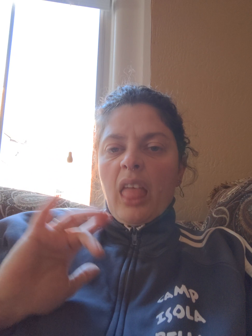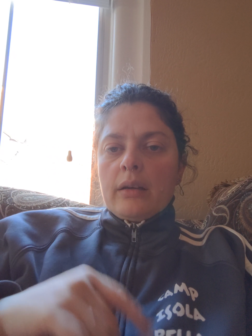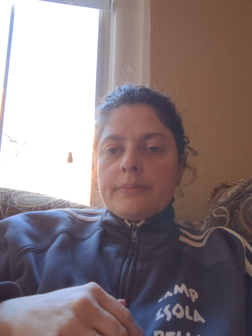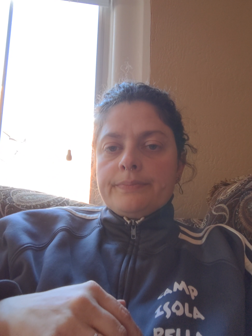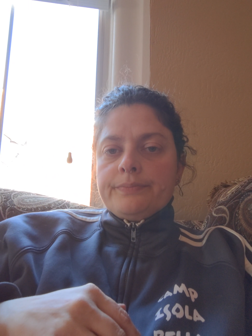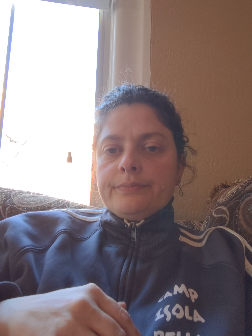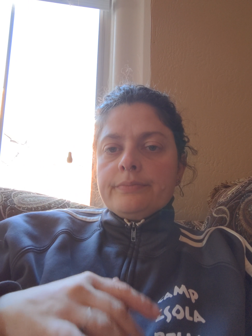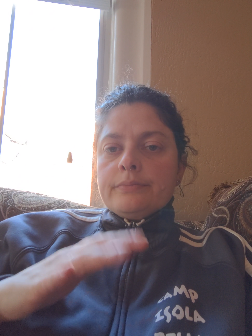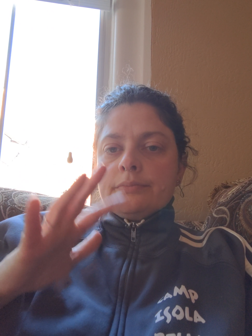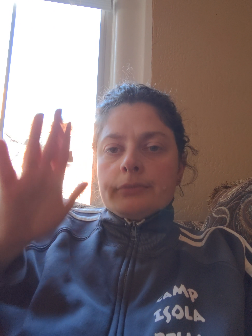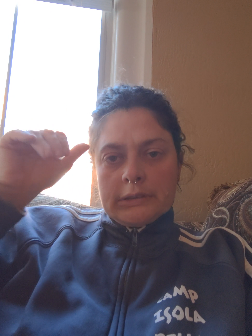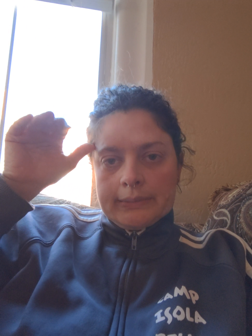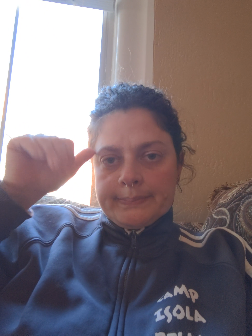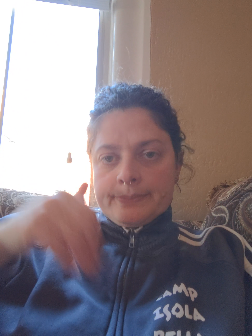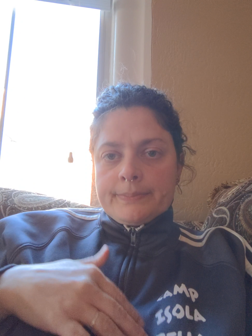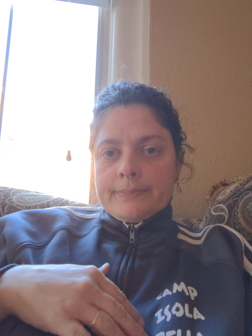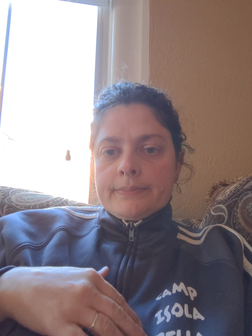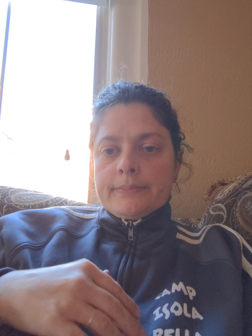donkey